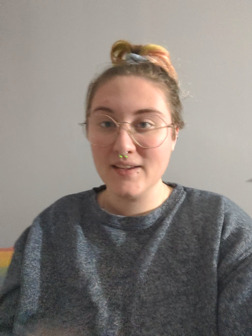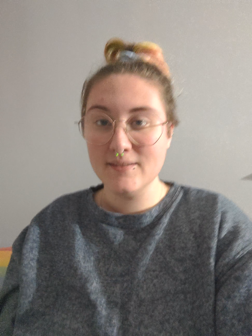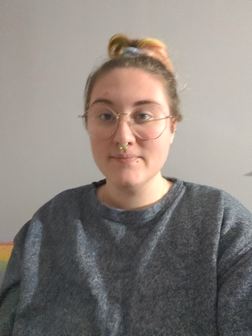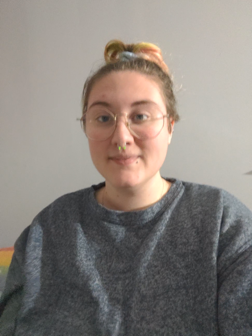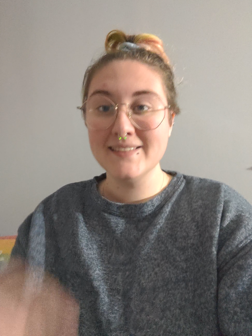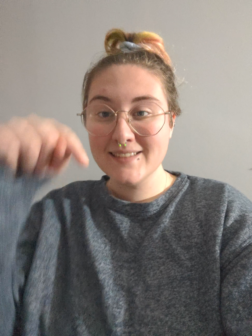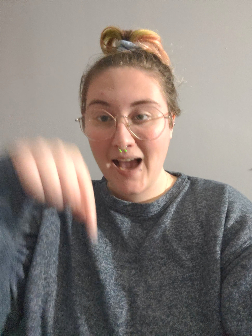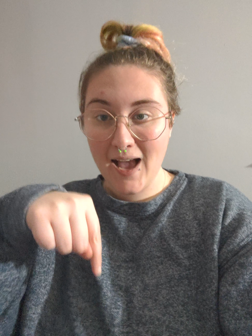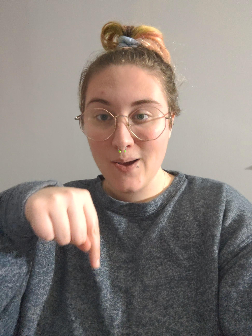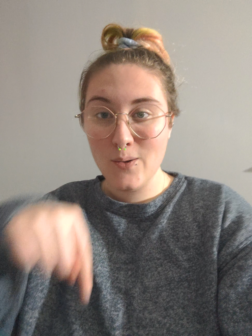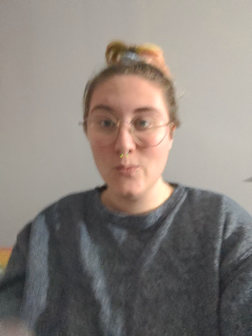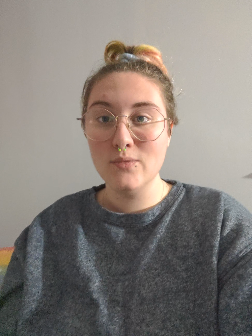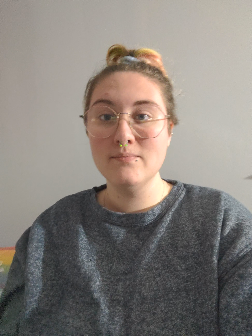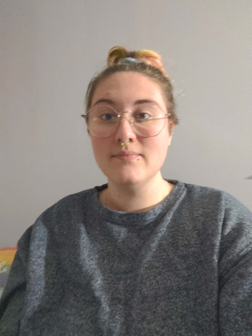down